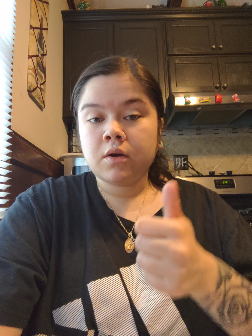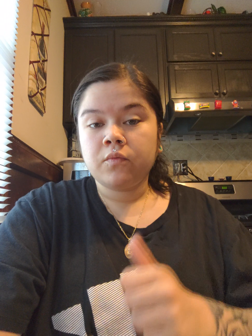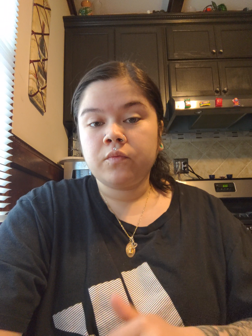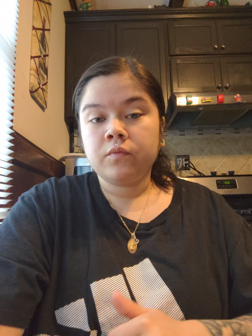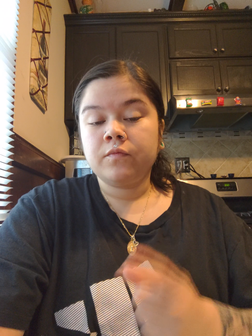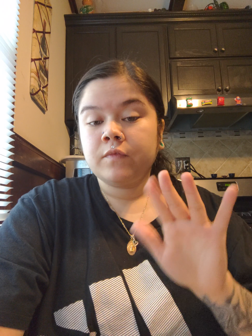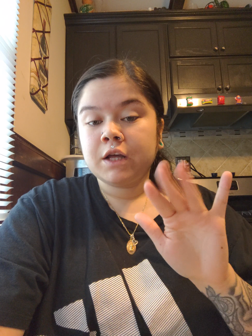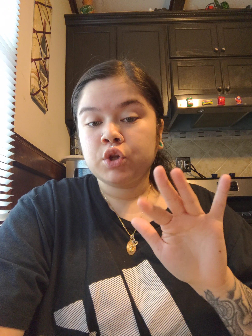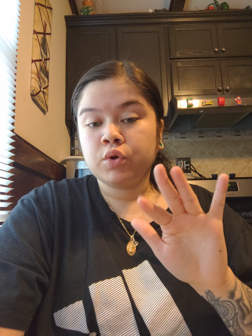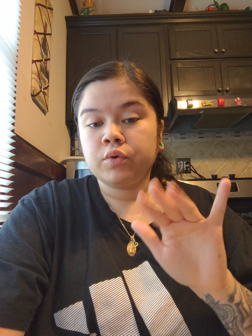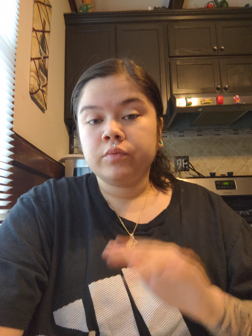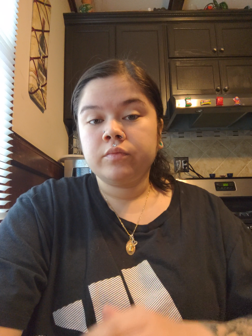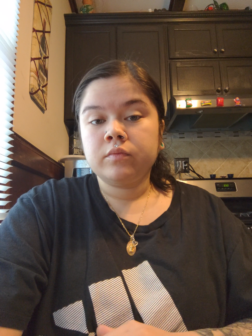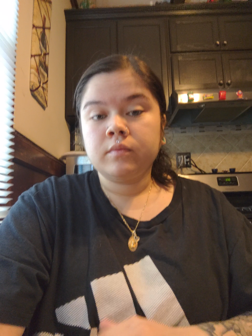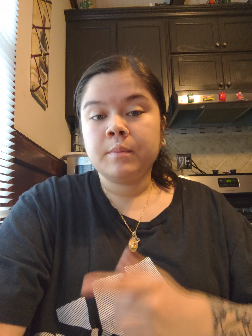finger